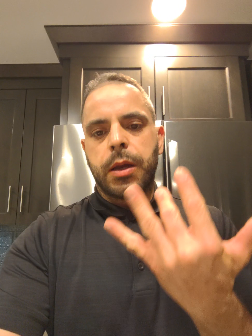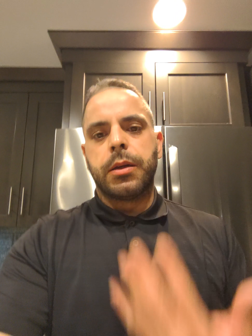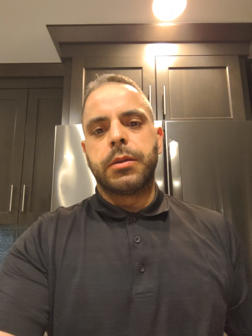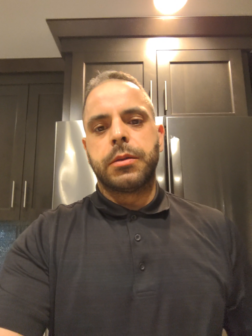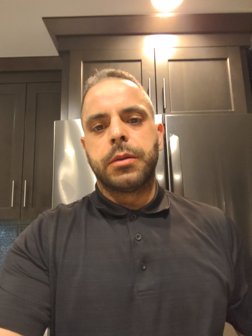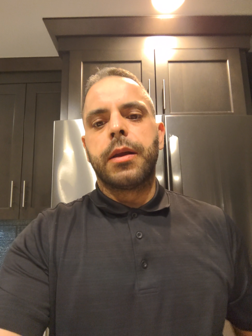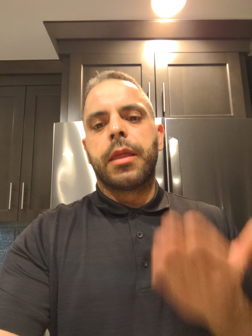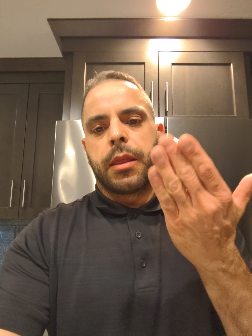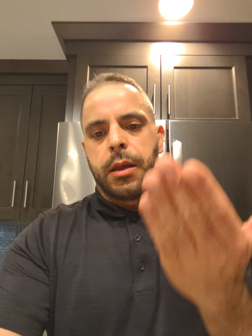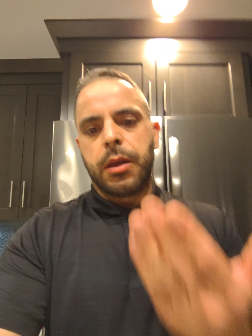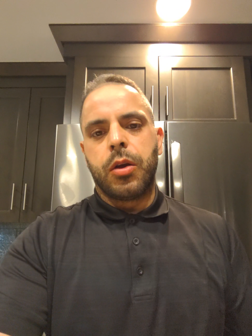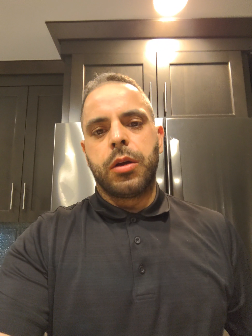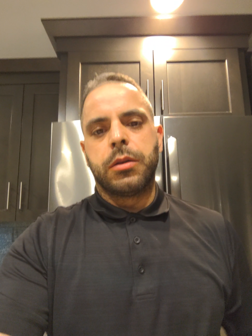there